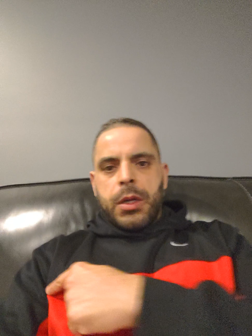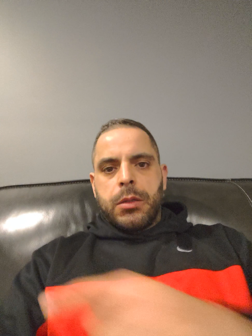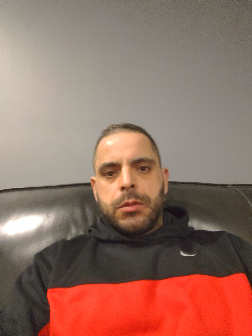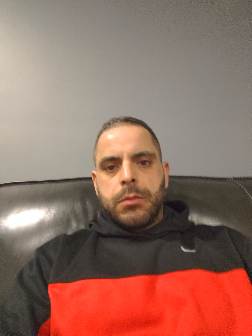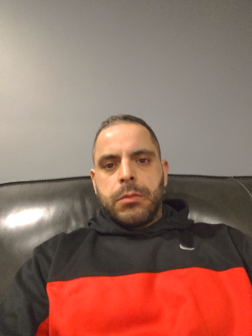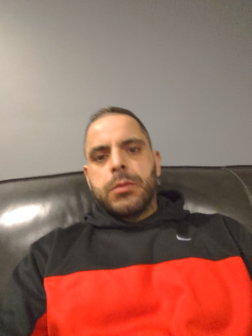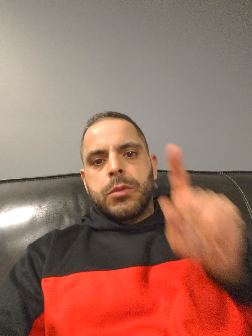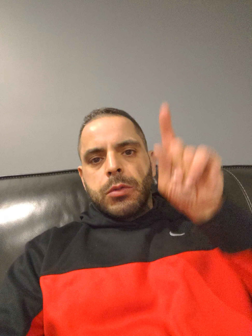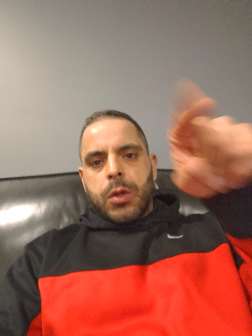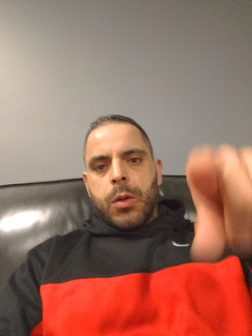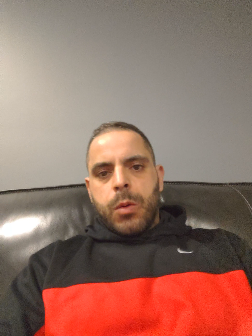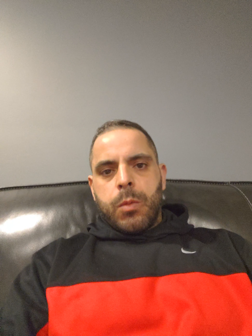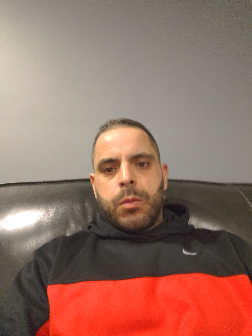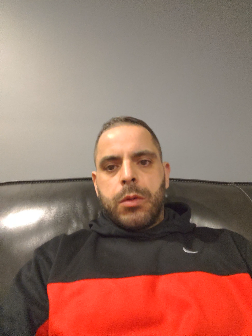go